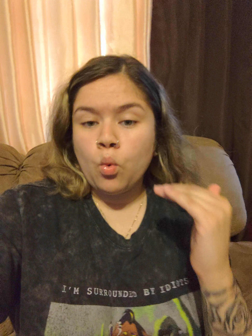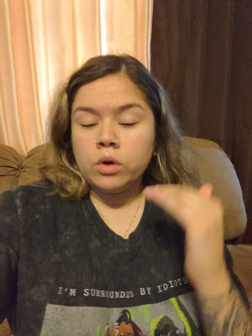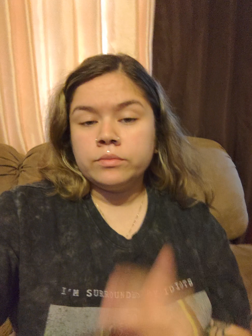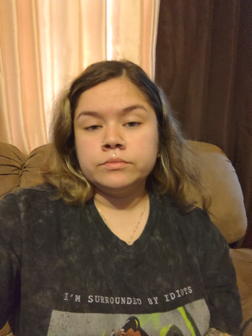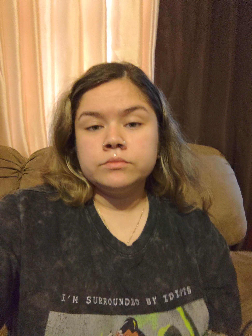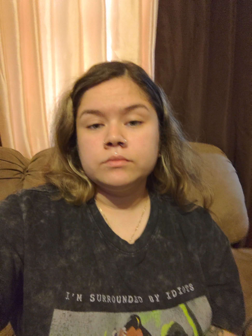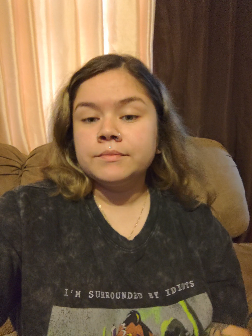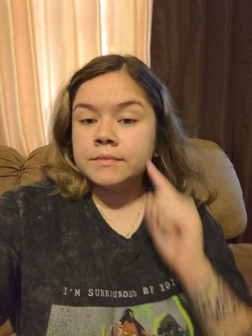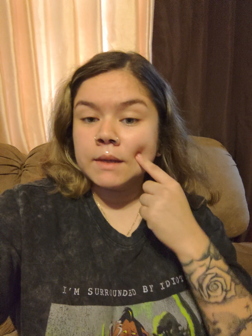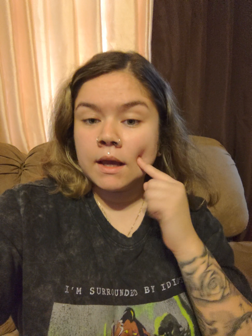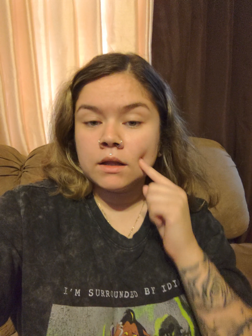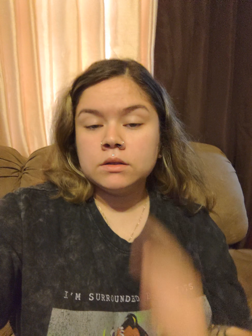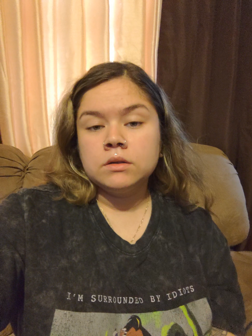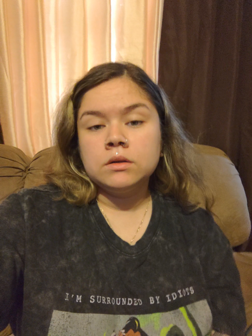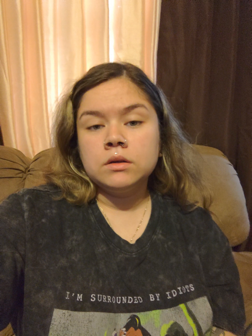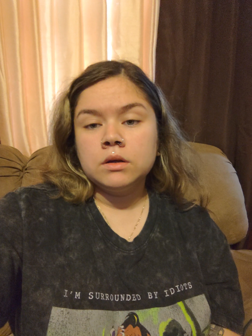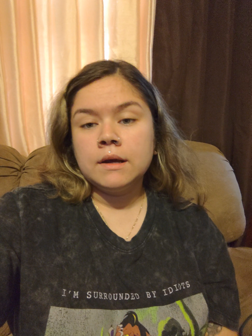candy